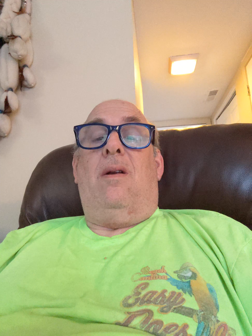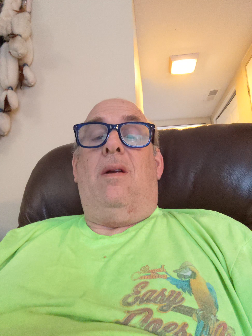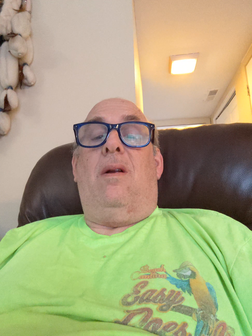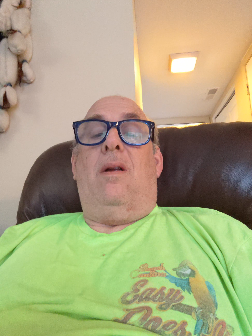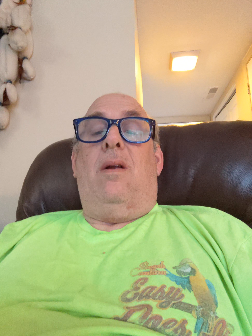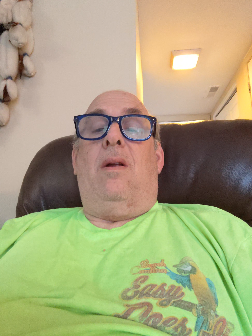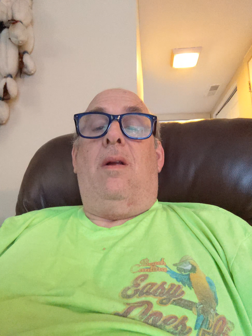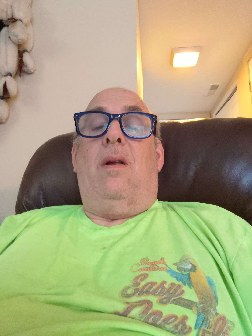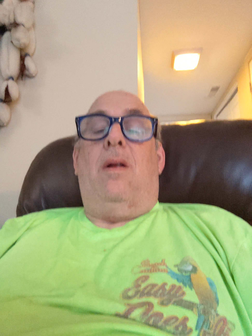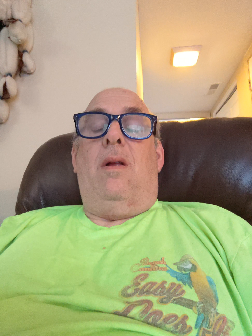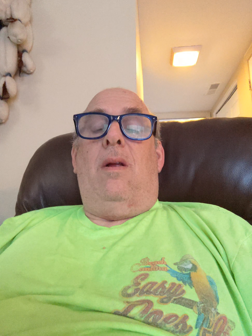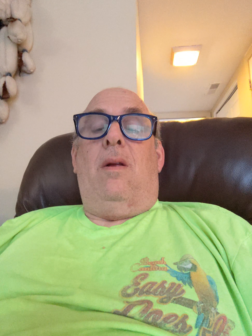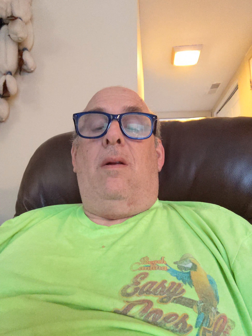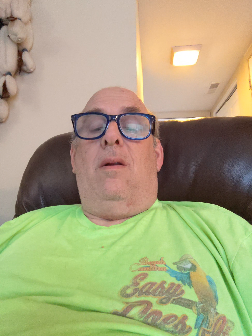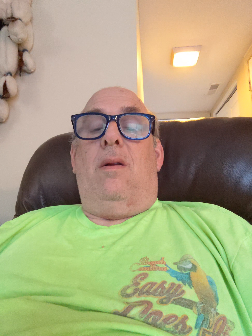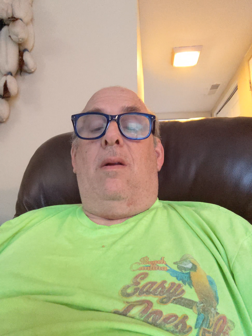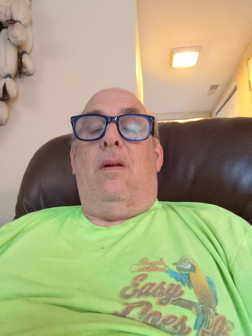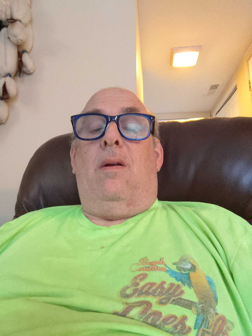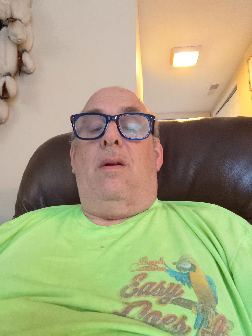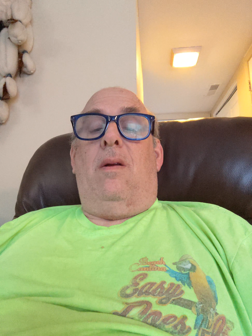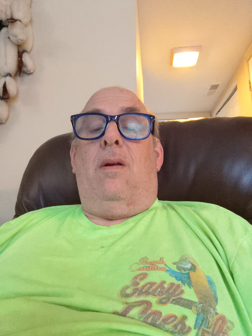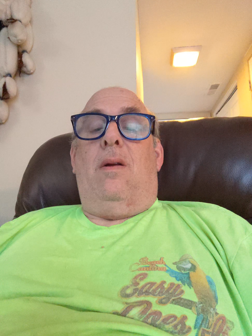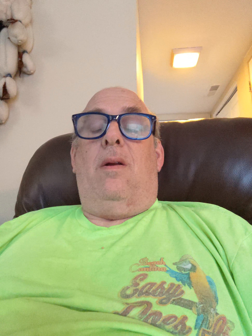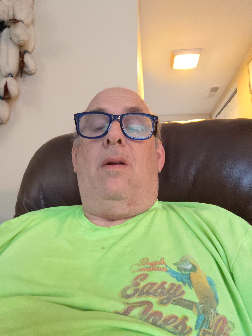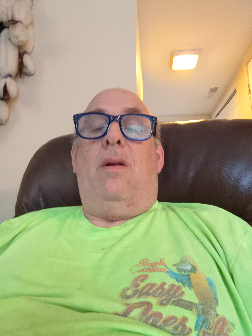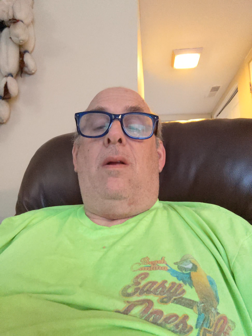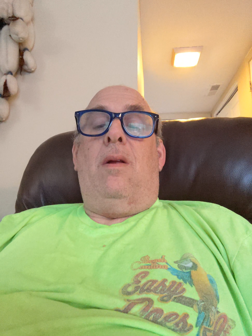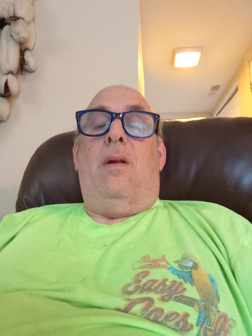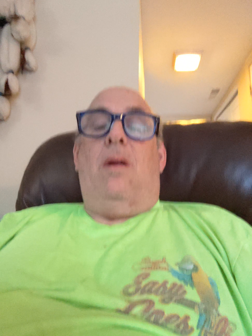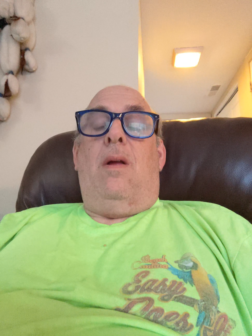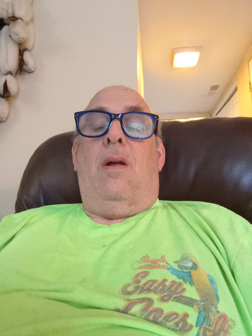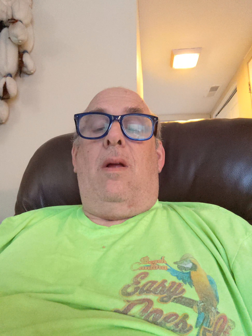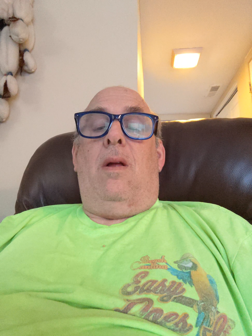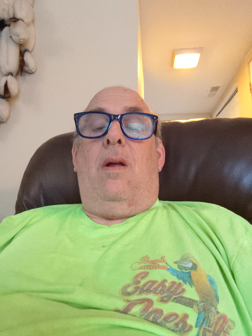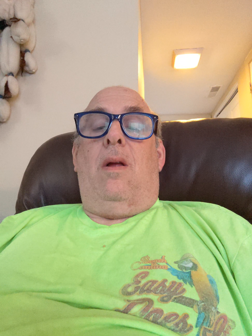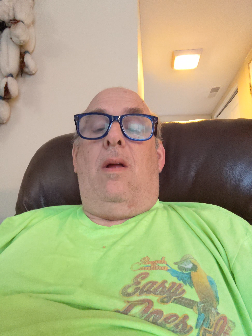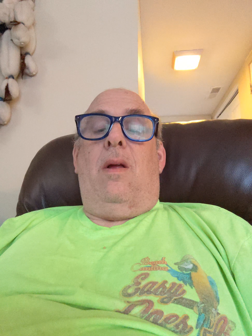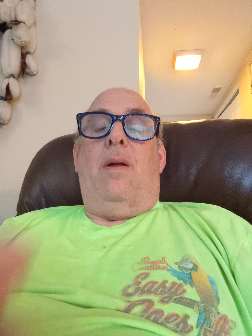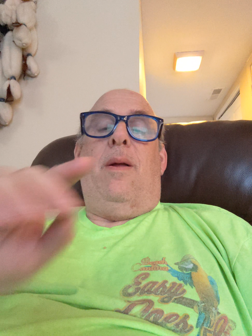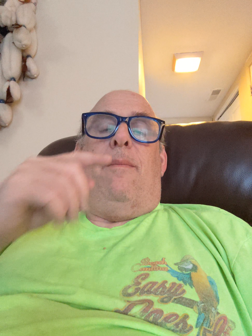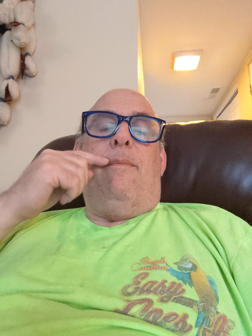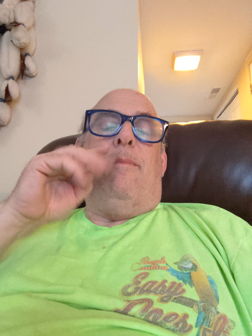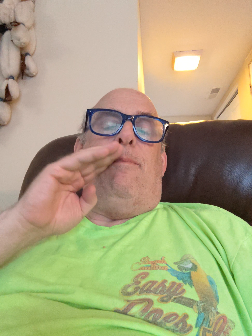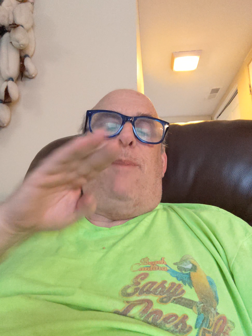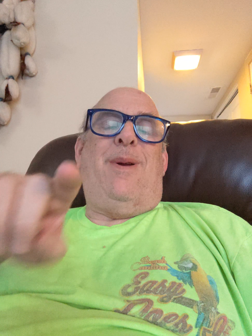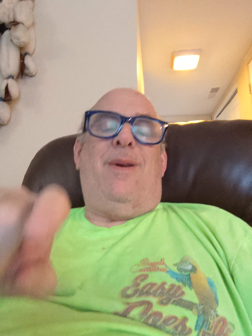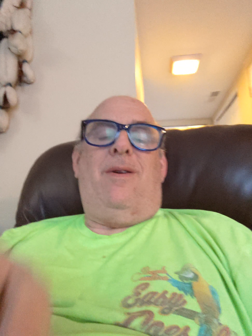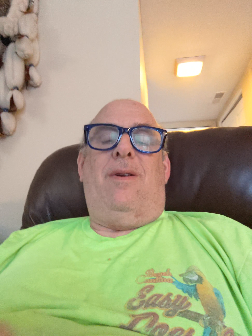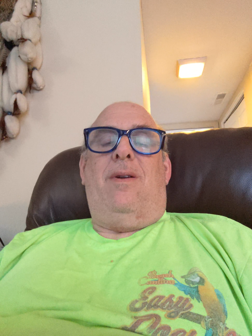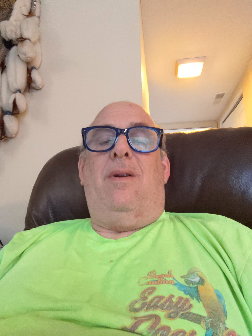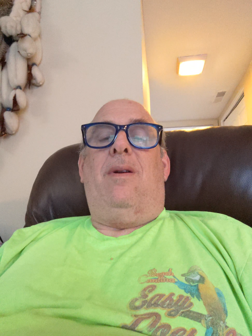bee